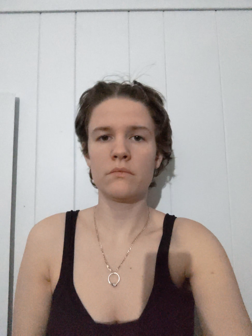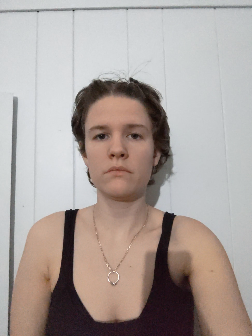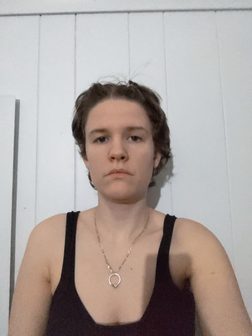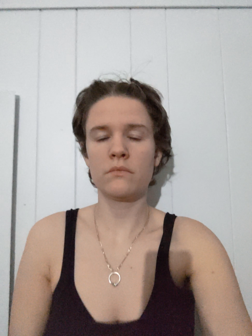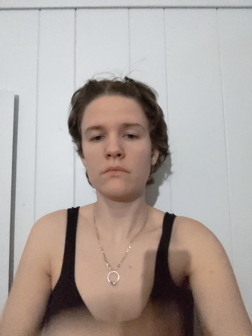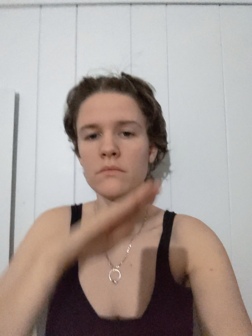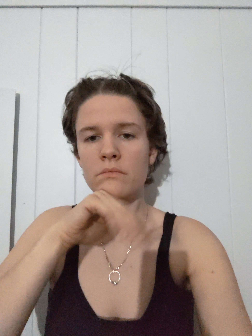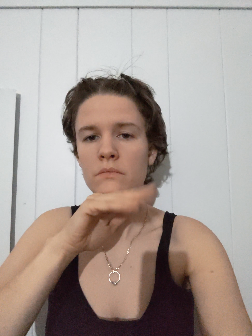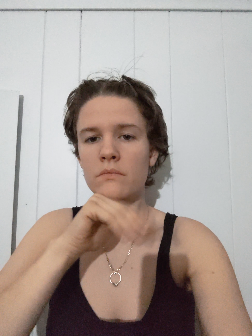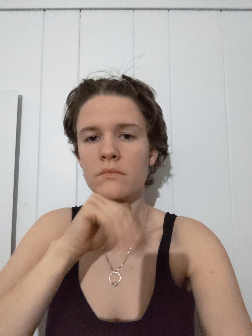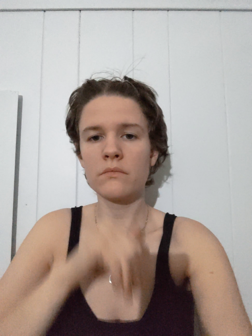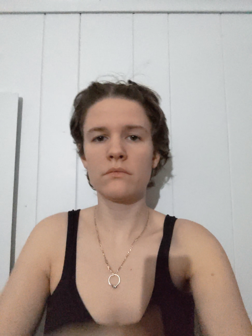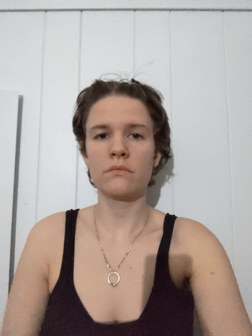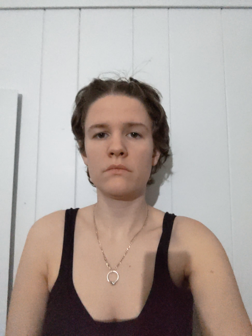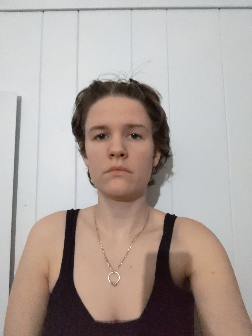pig